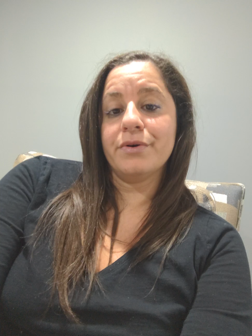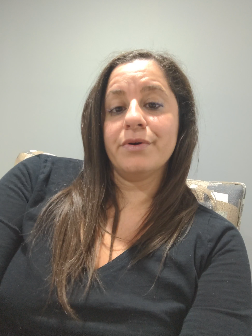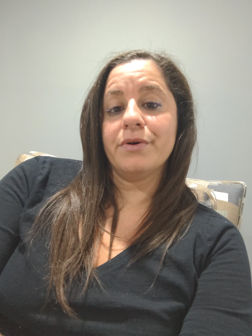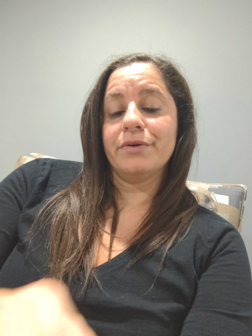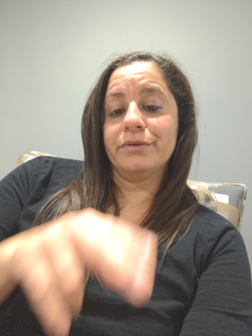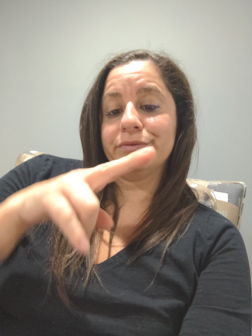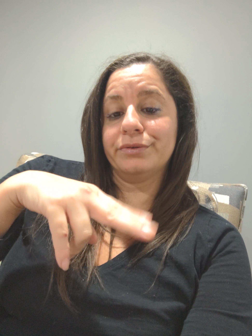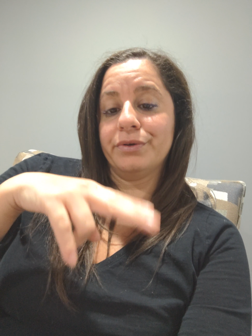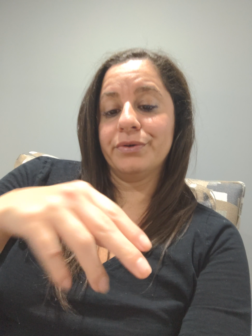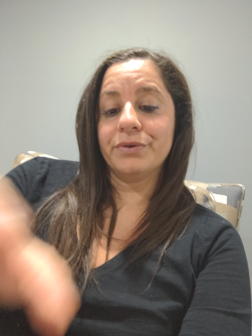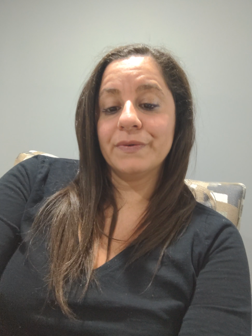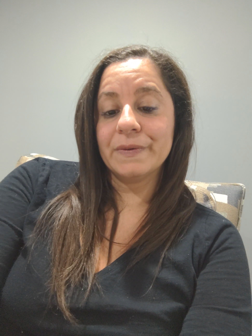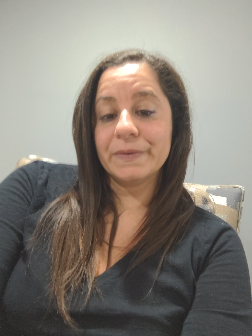chair